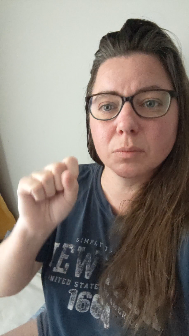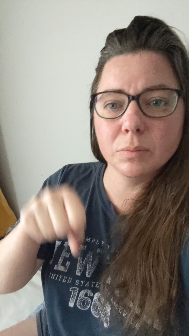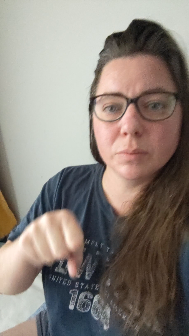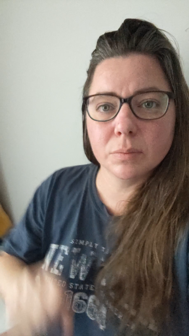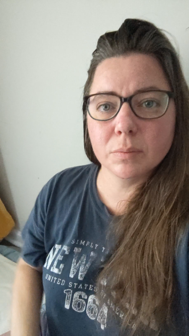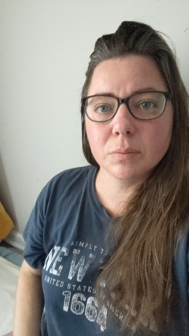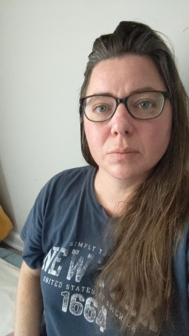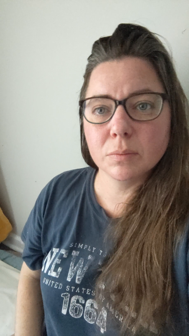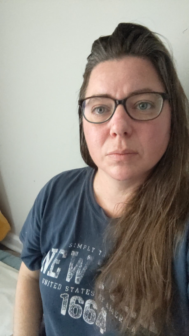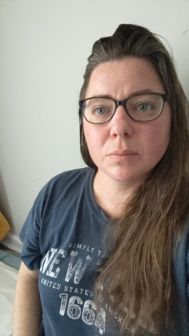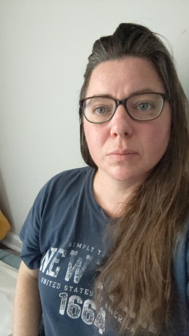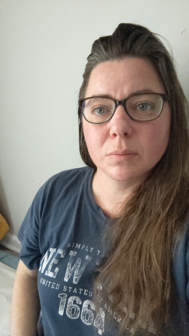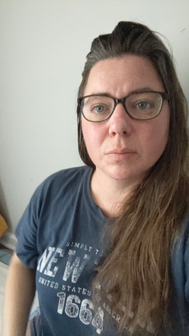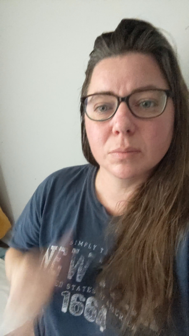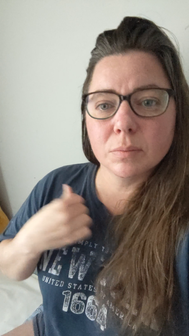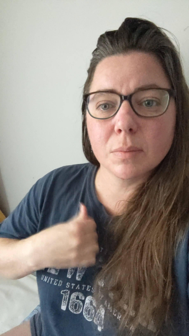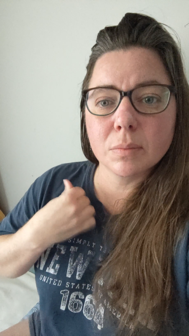bathtub